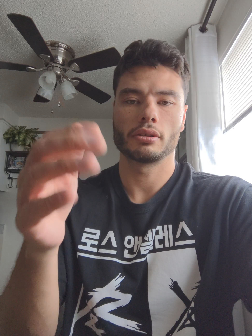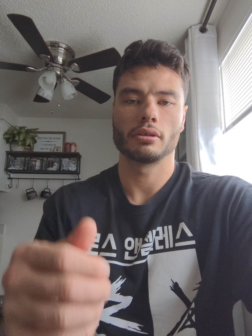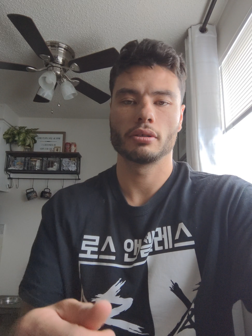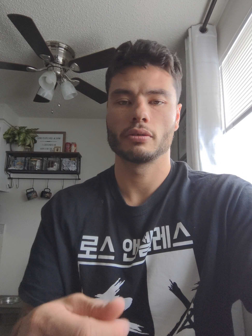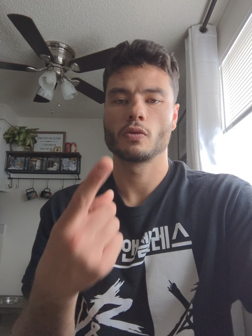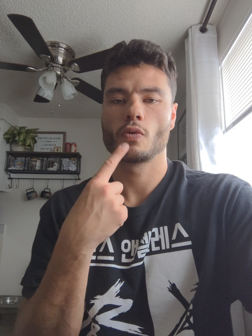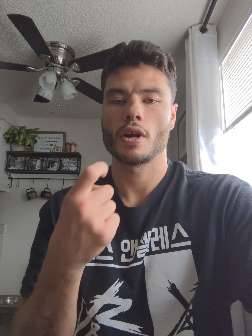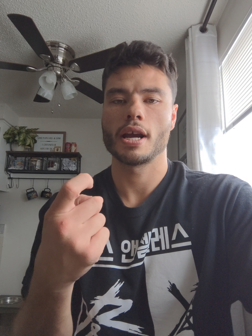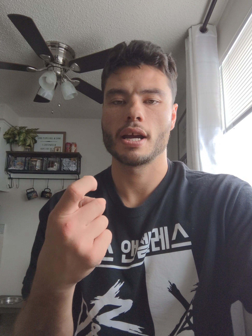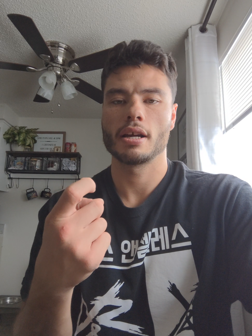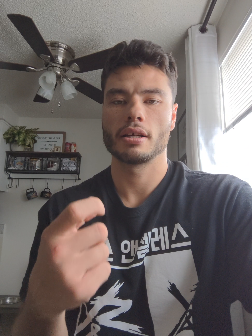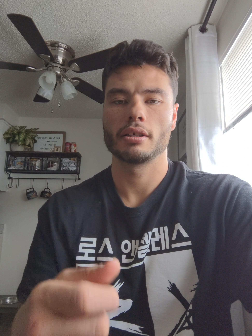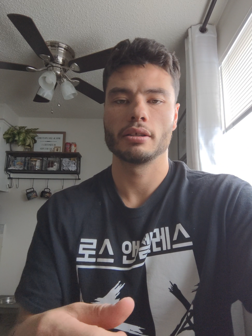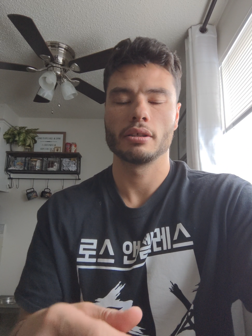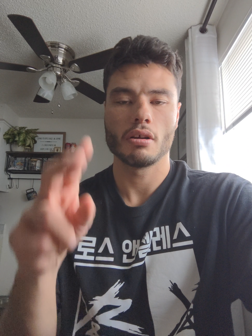red